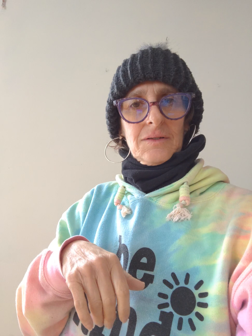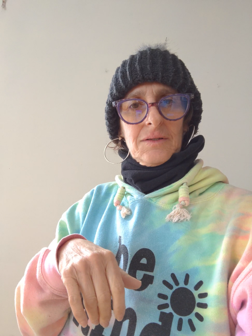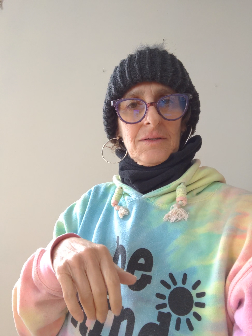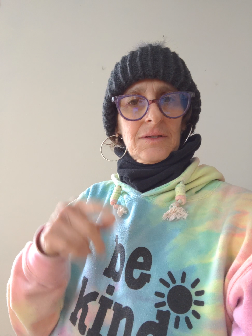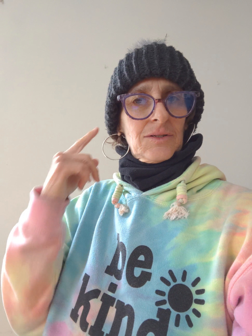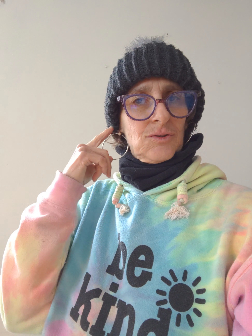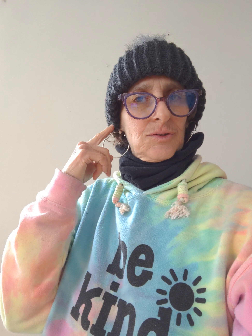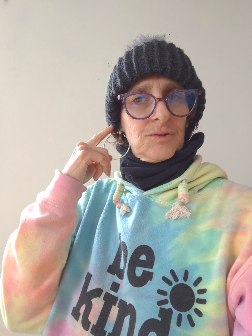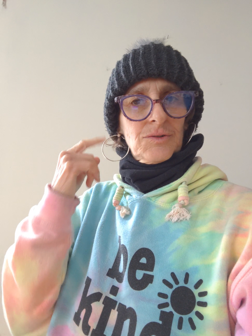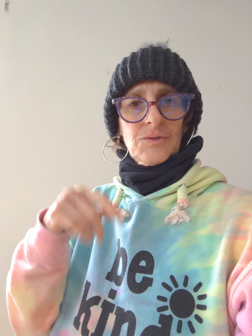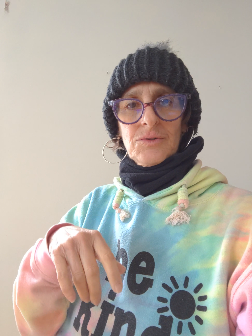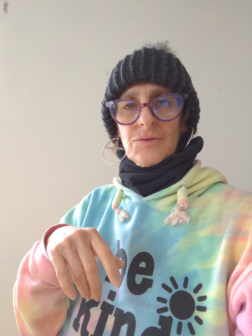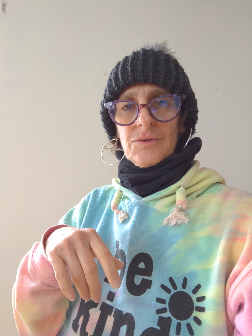ear